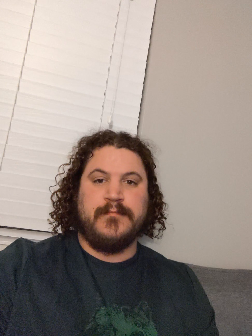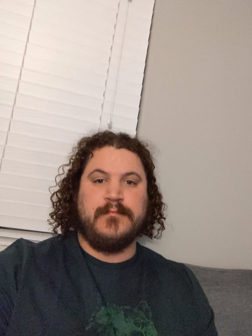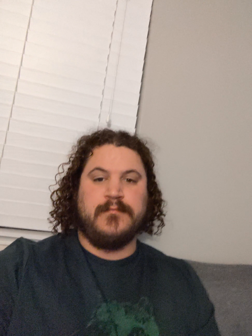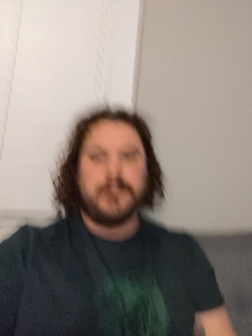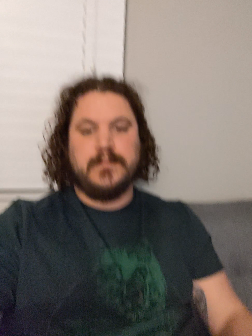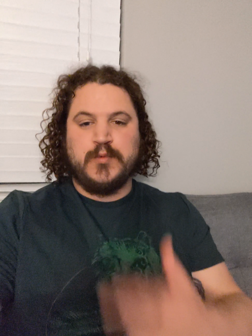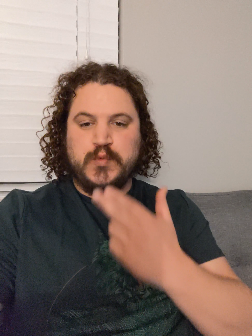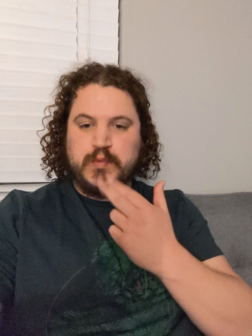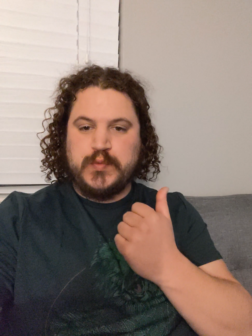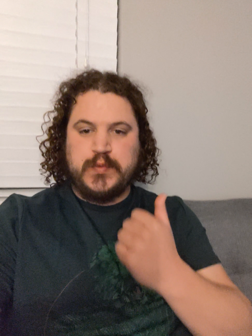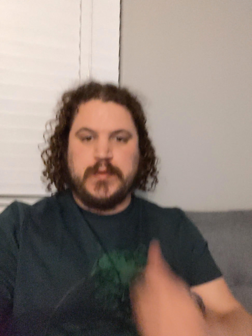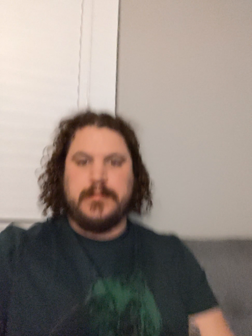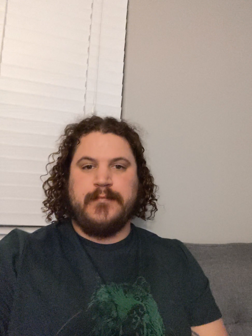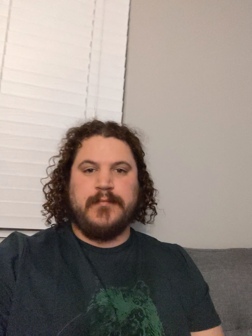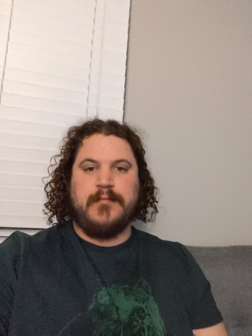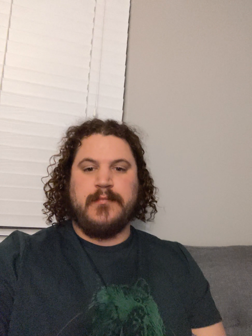cute